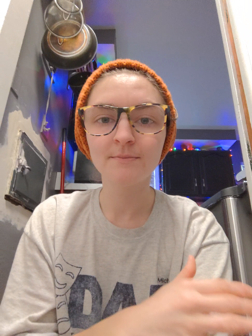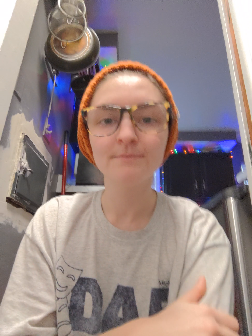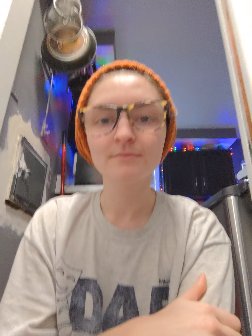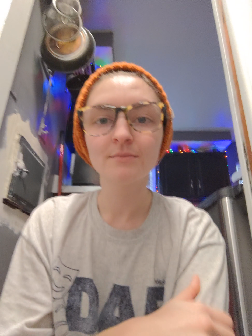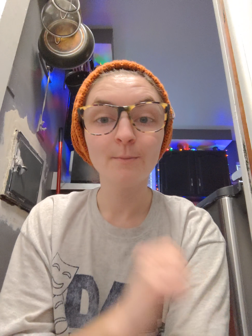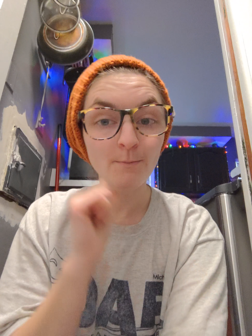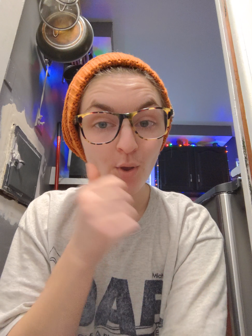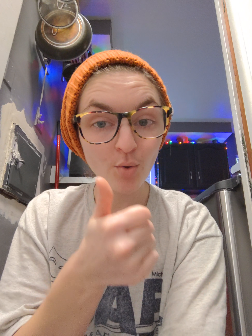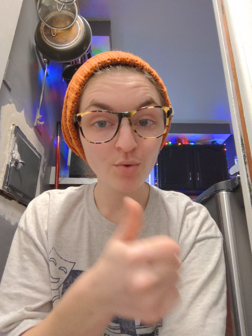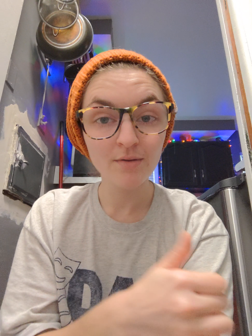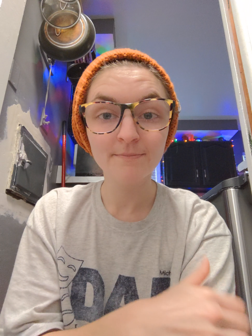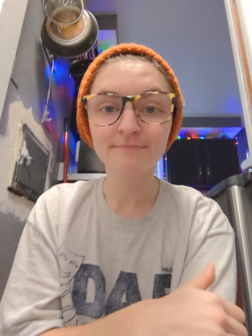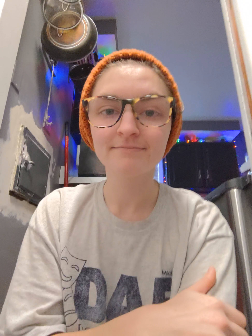tomorrow